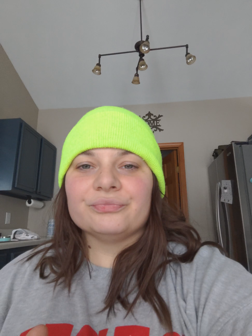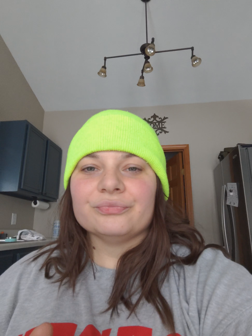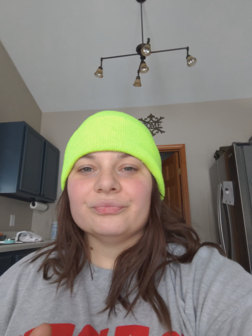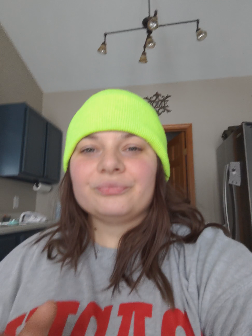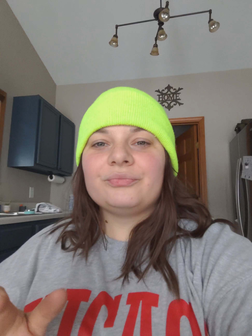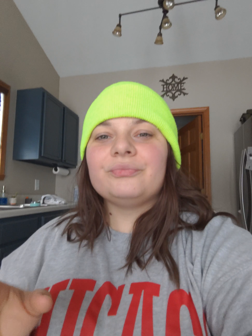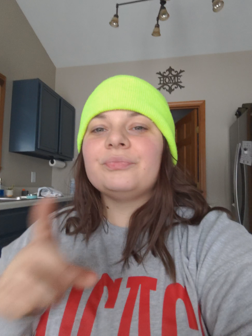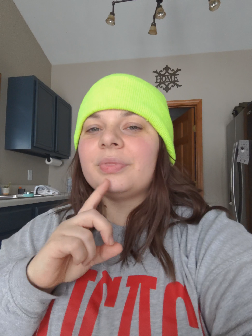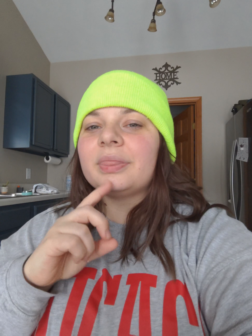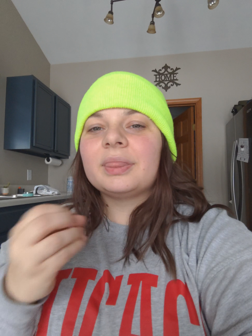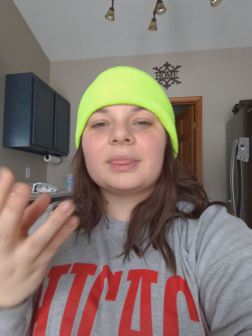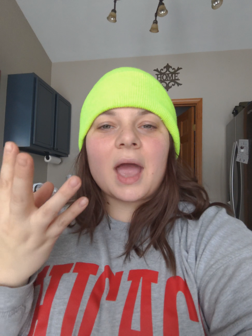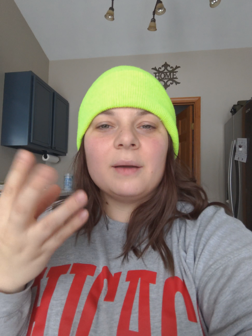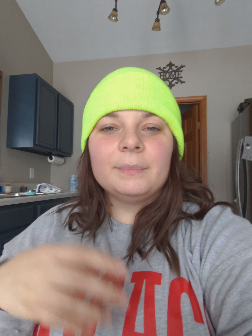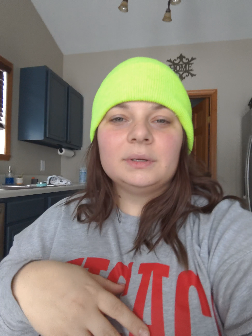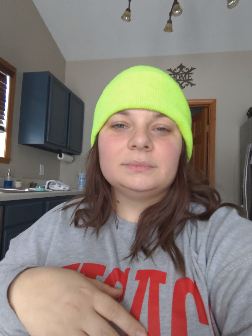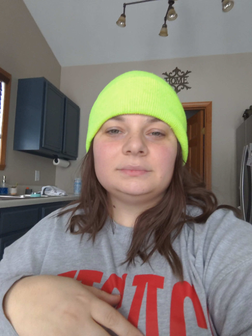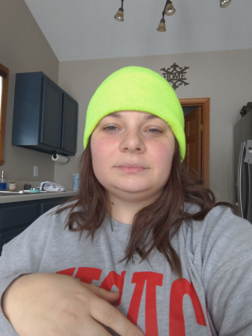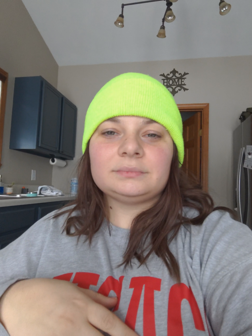lamp